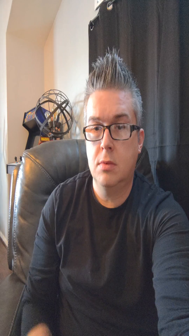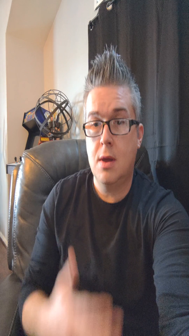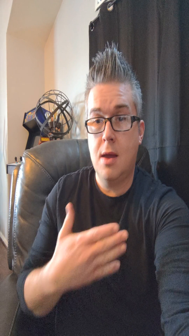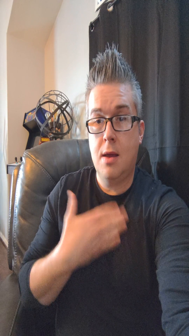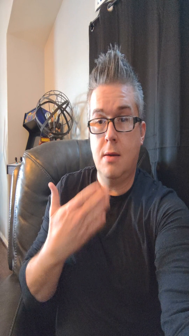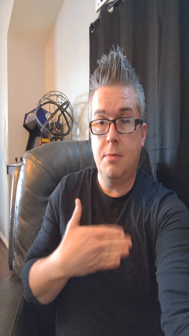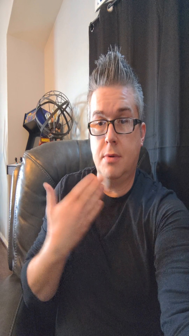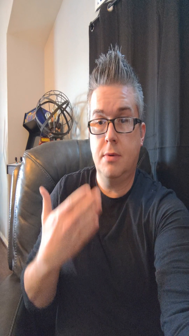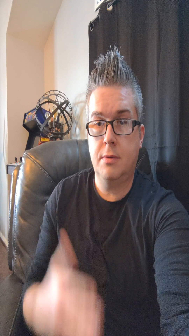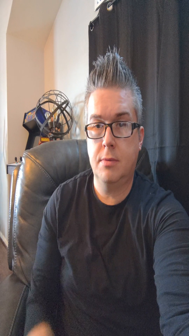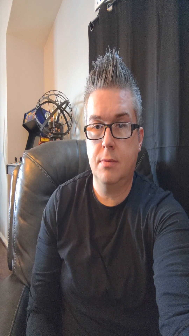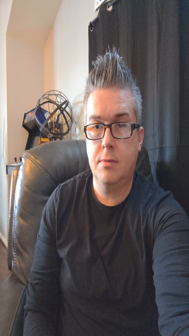happy